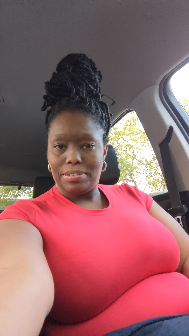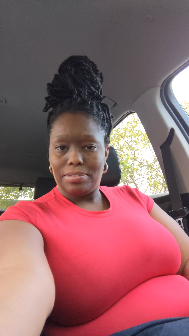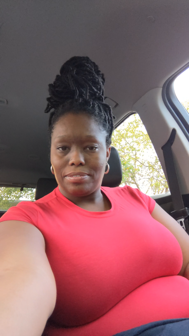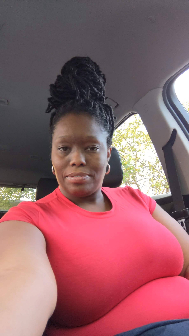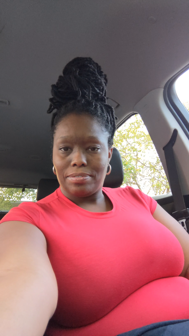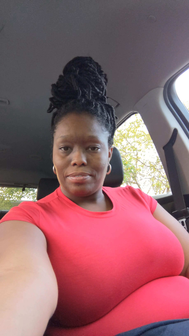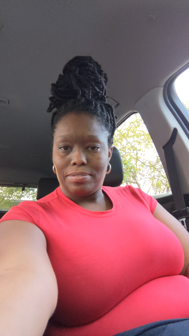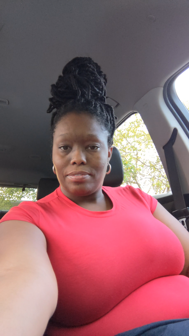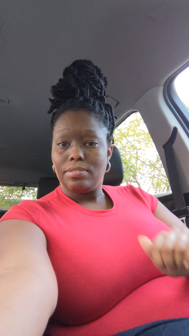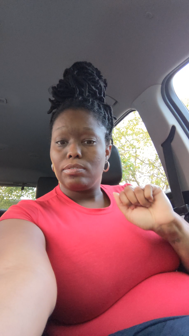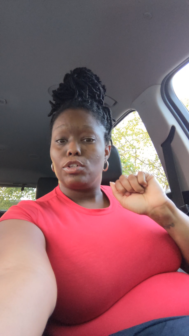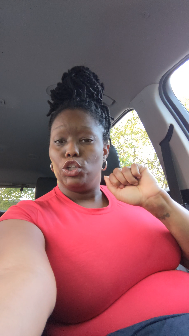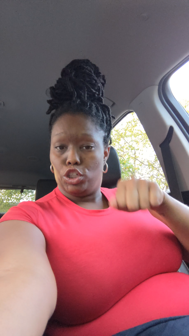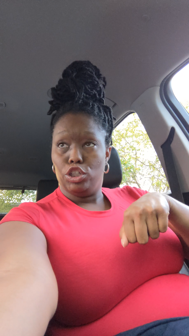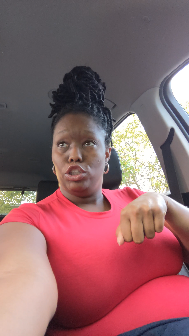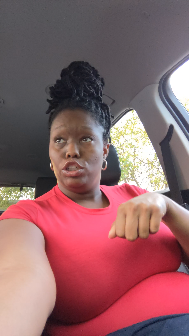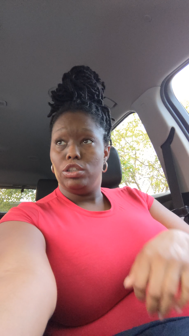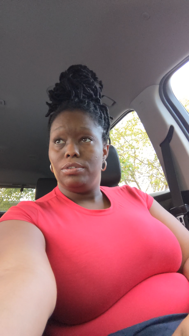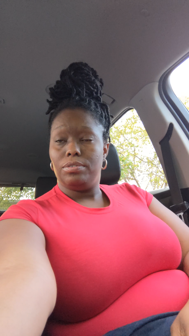could